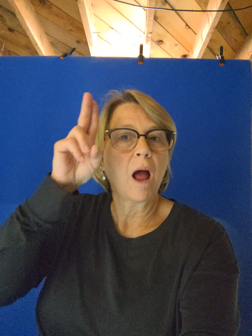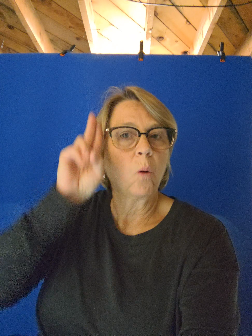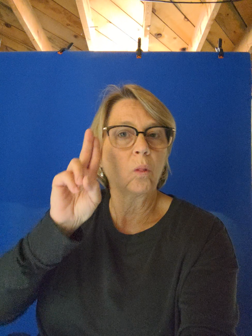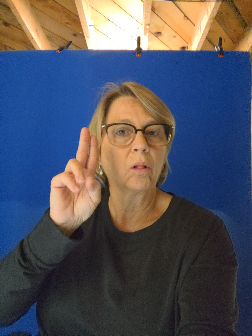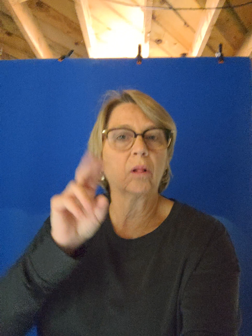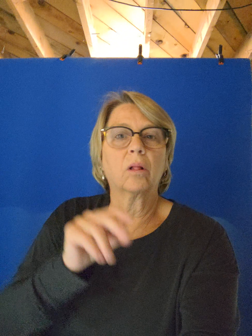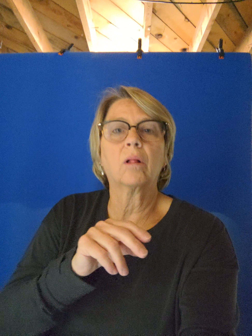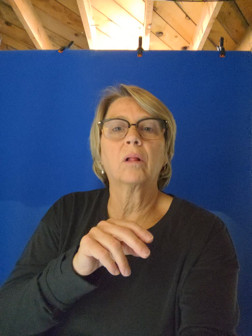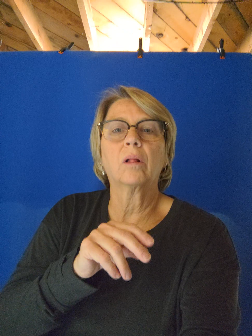uncle